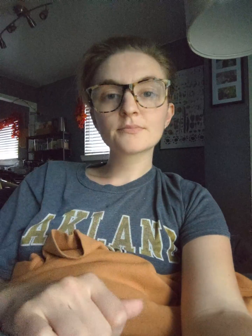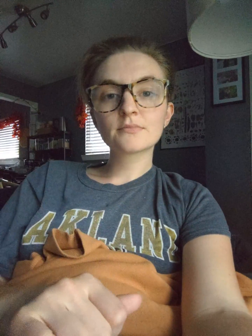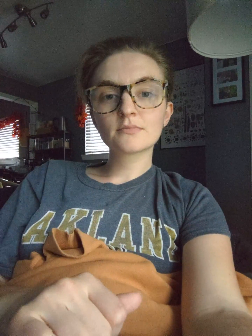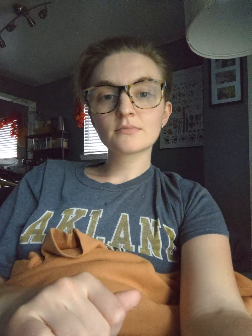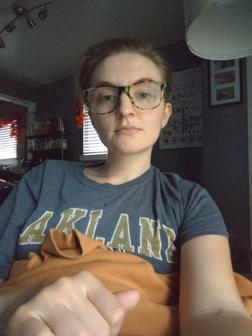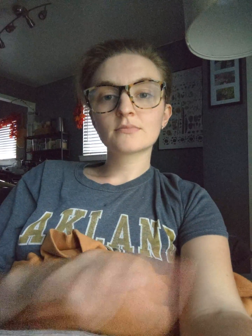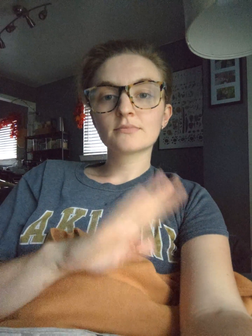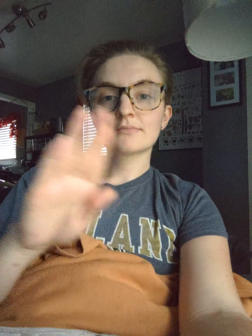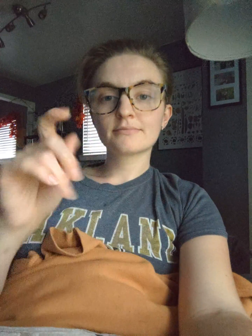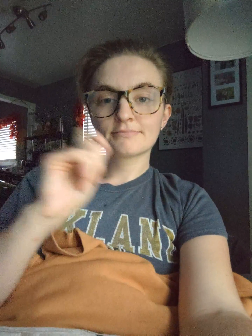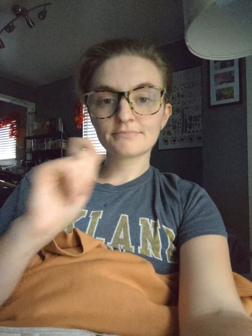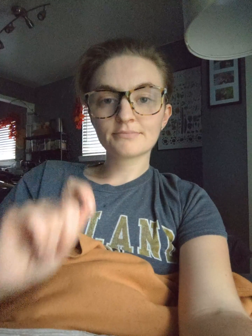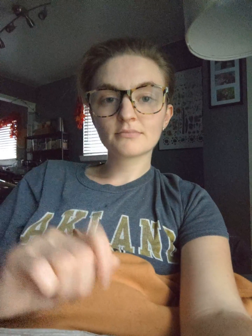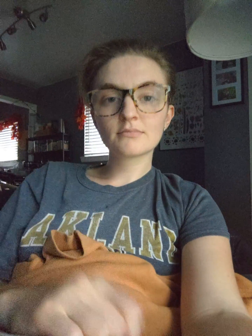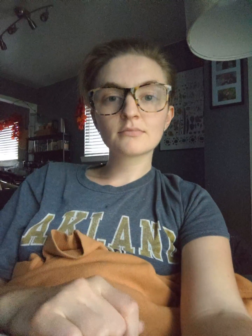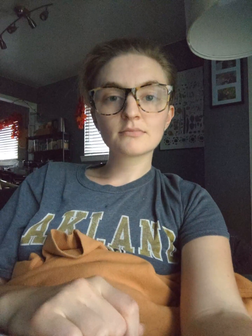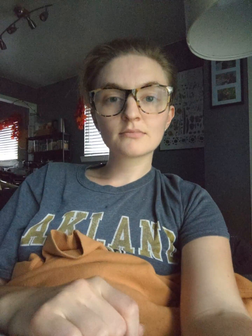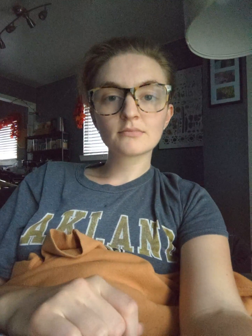chalk